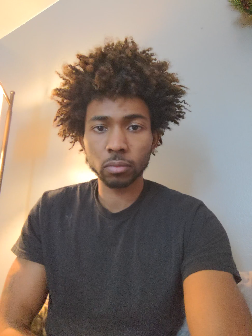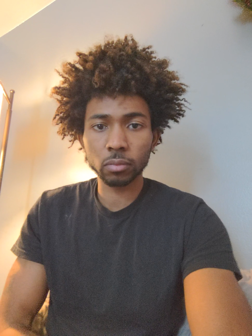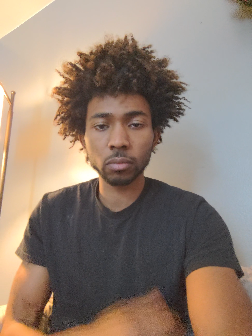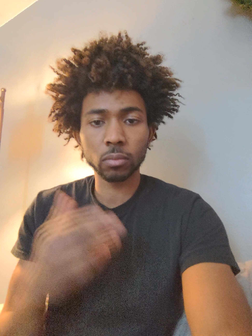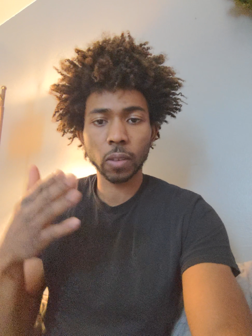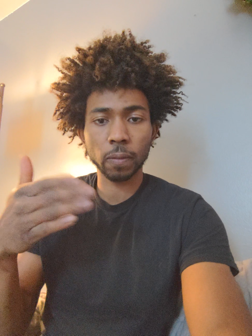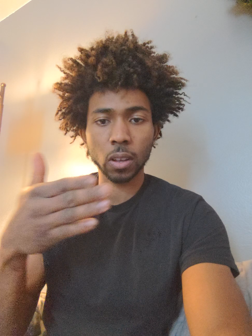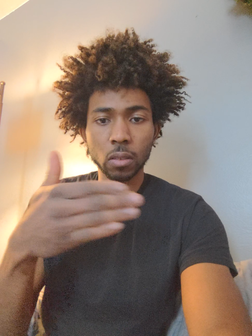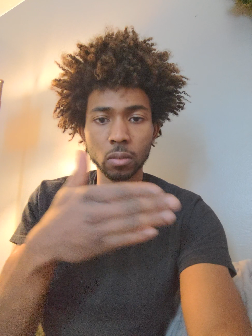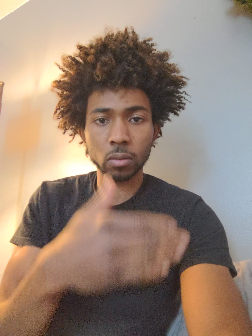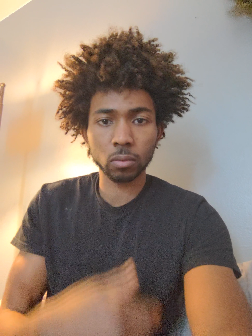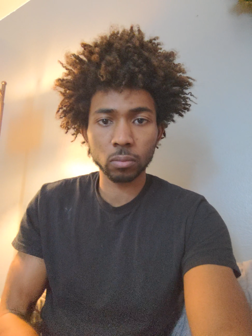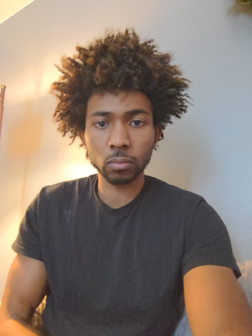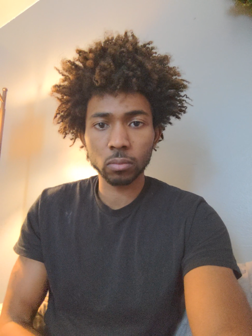fish